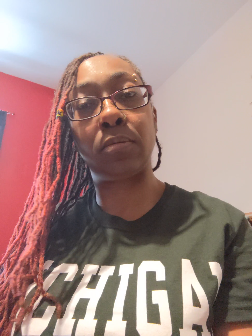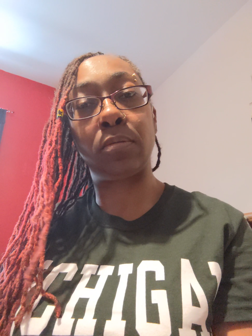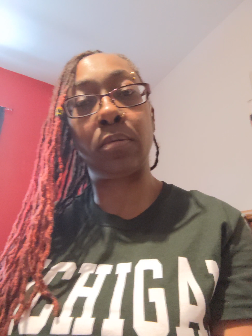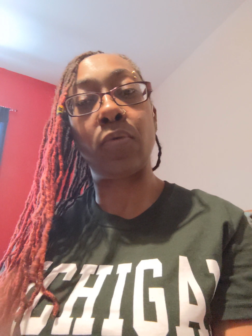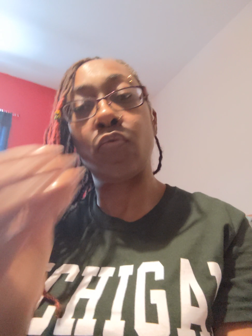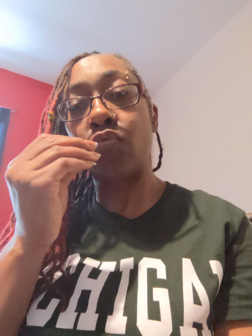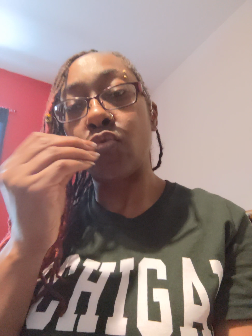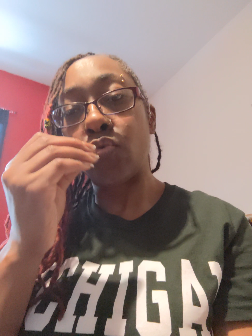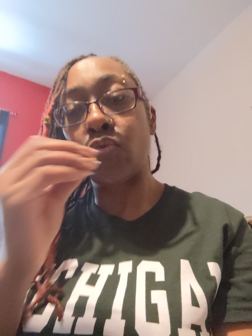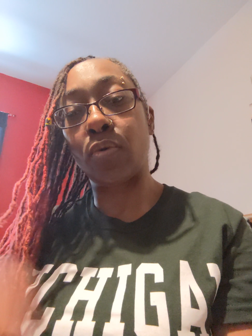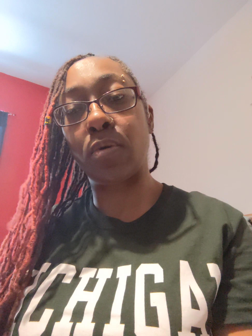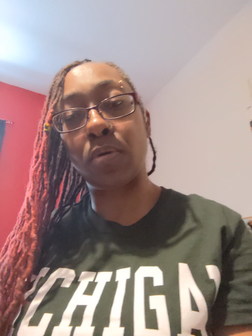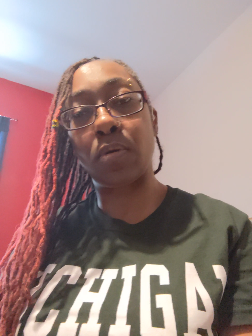food